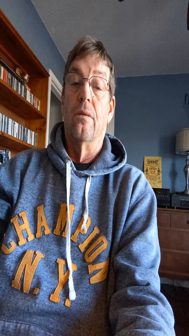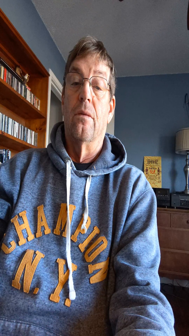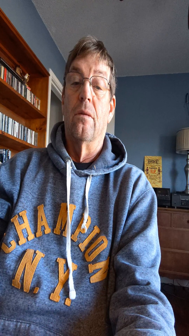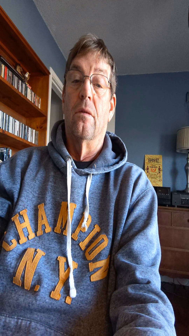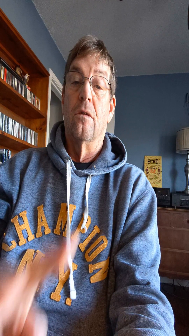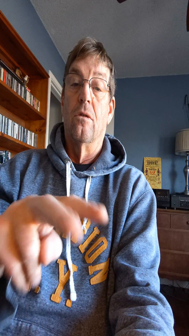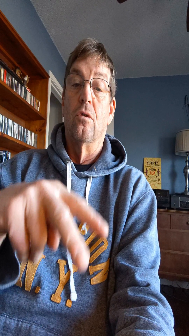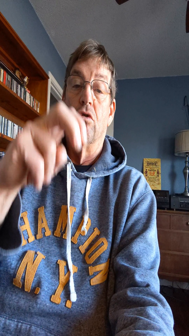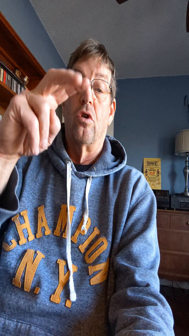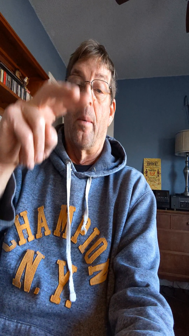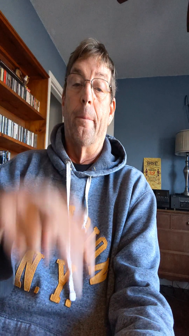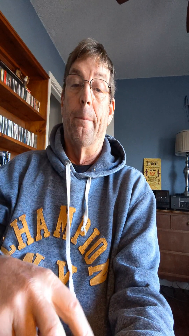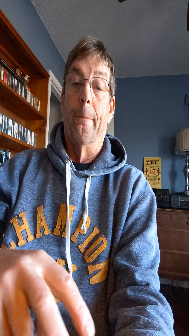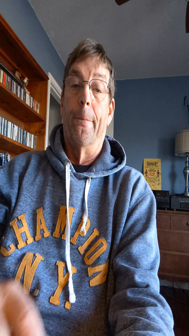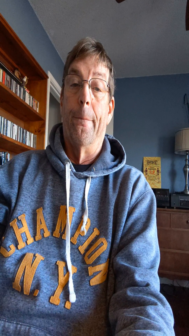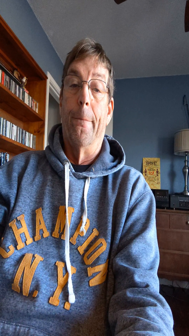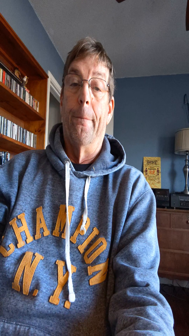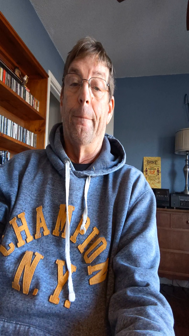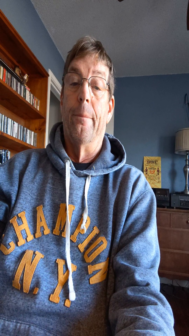jump